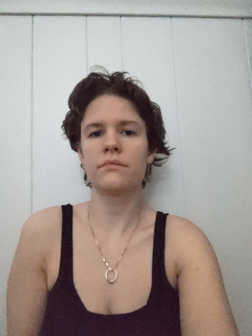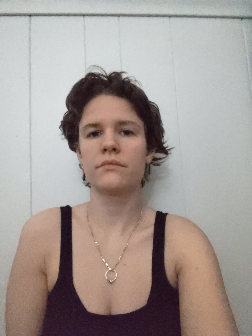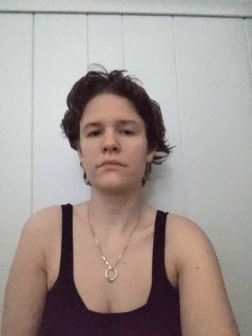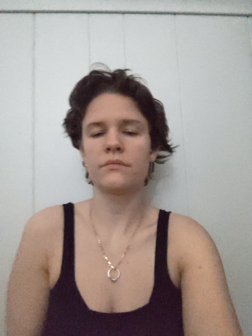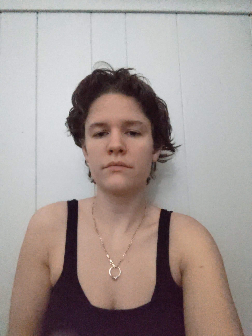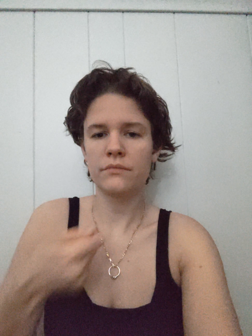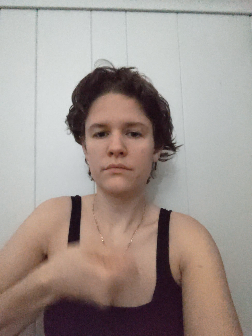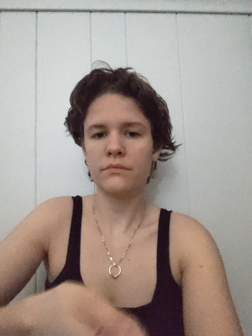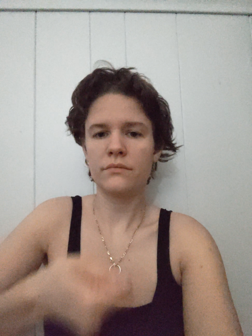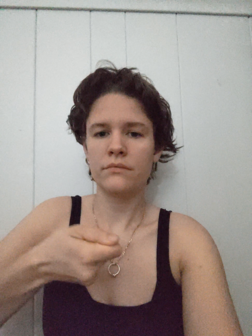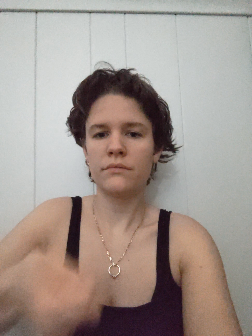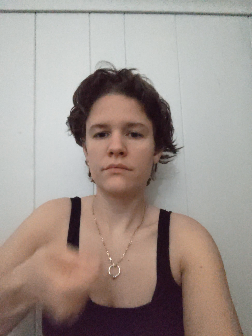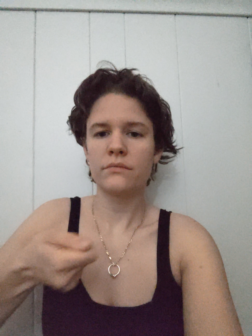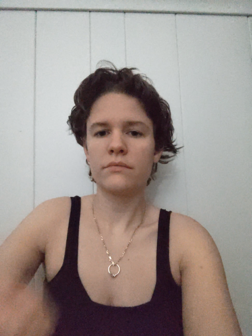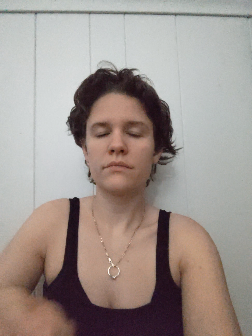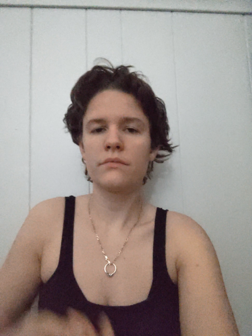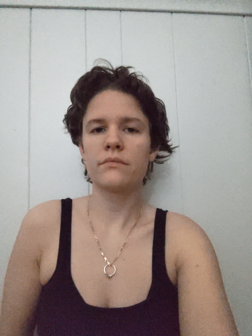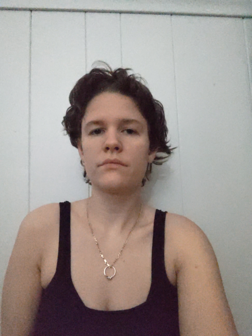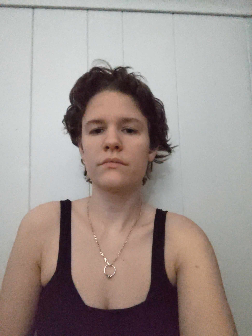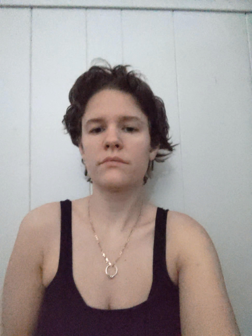vacuum